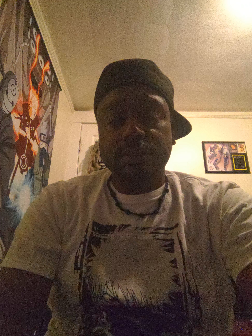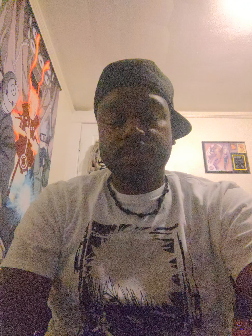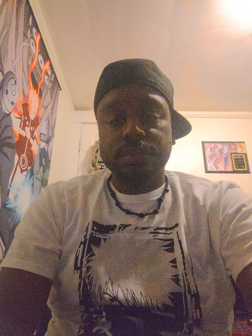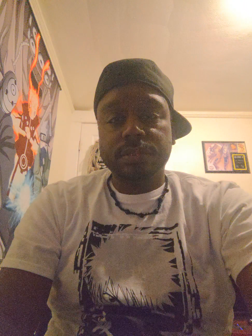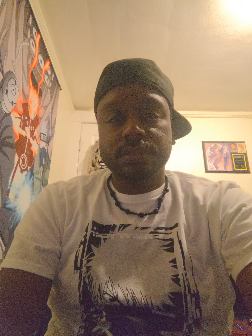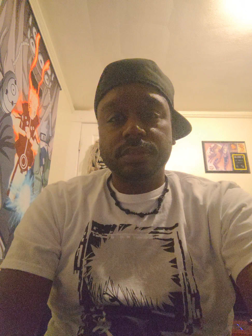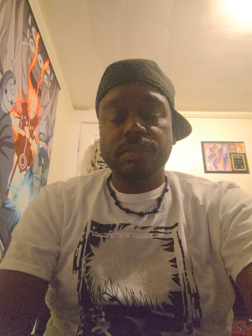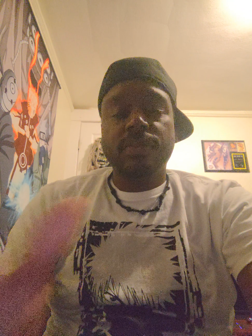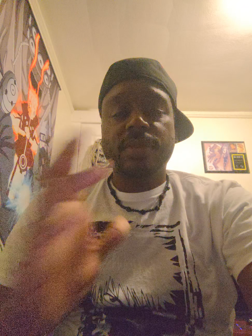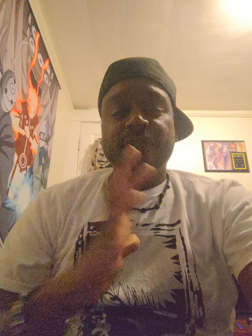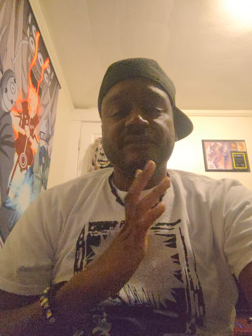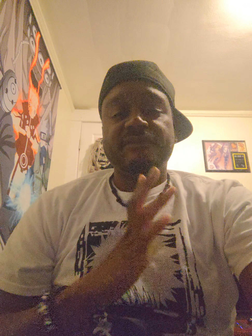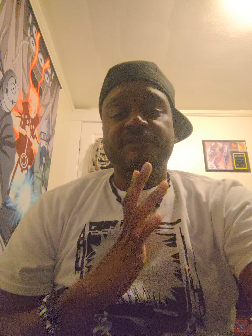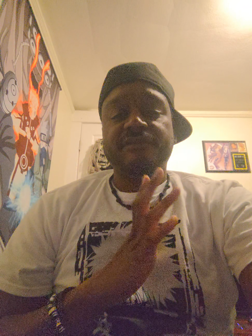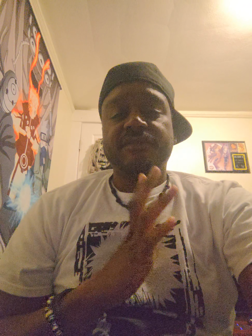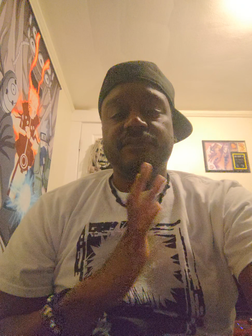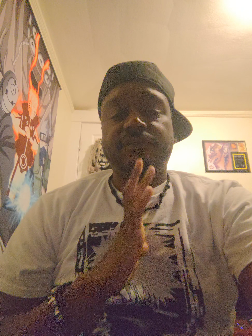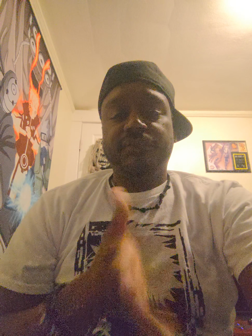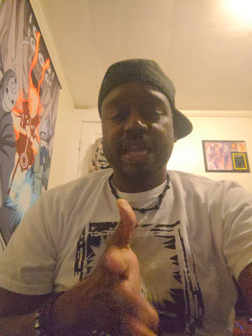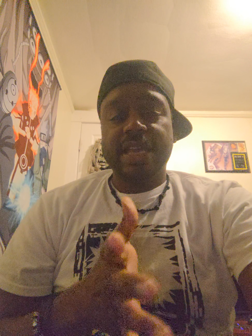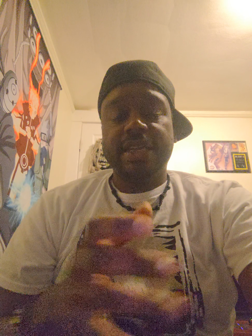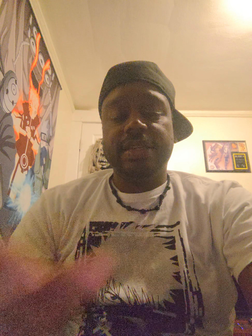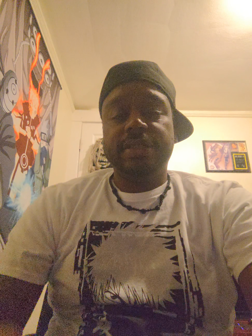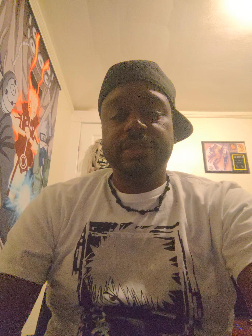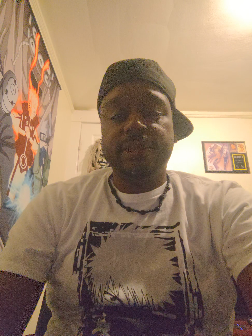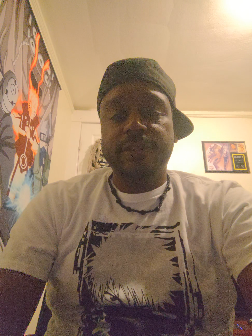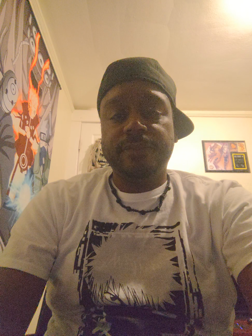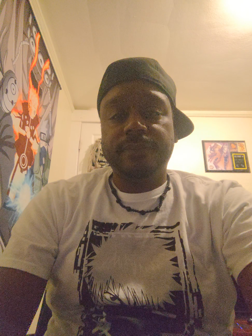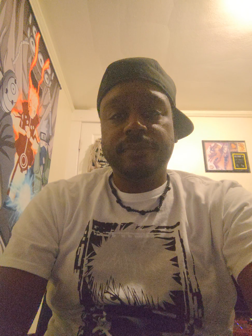fine